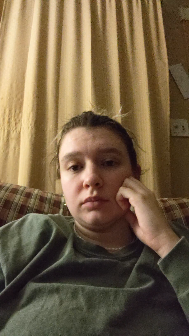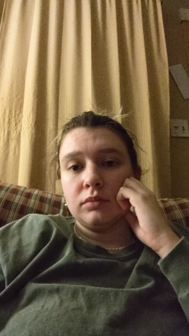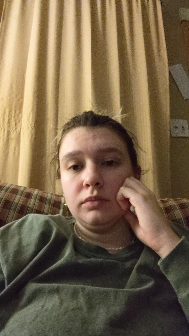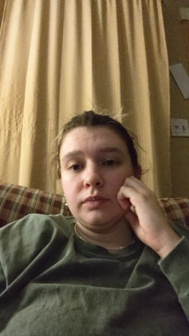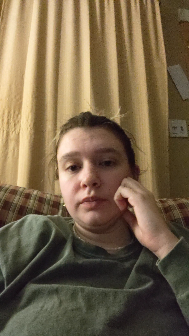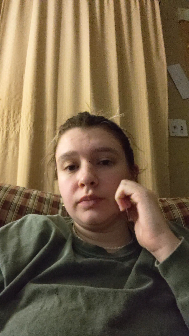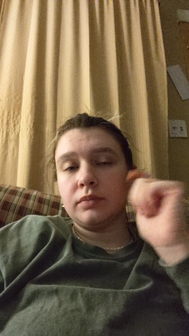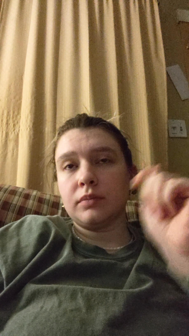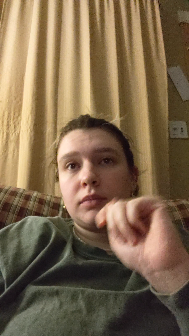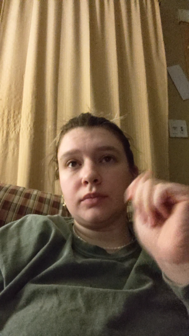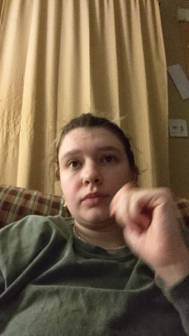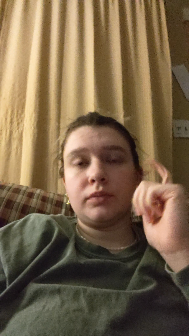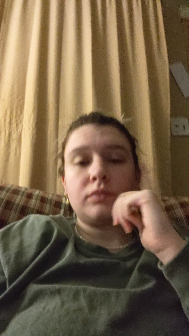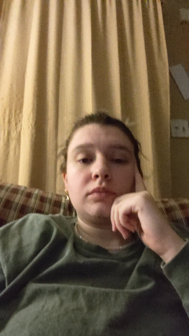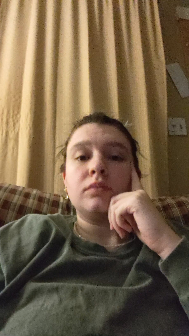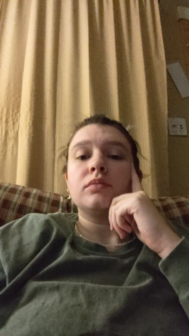bathroom